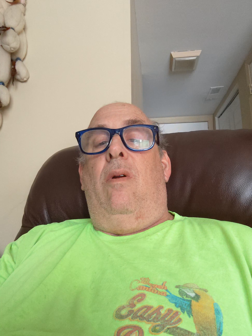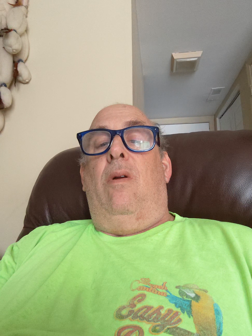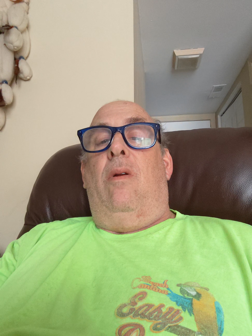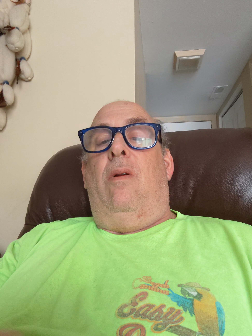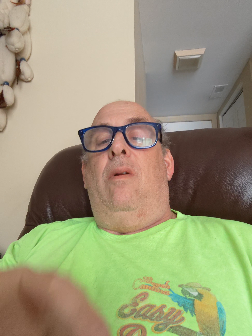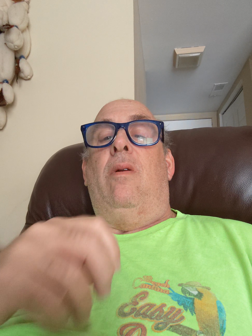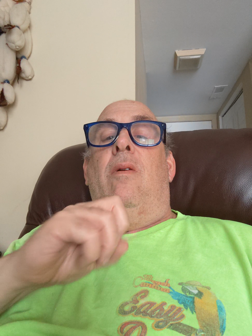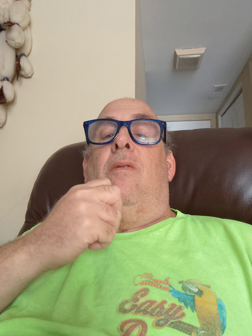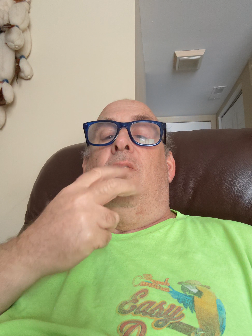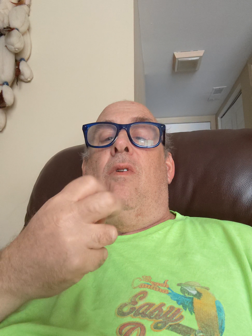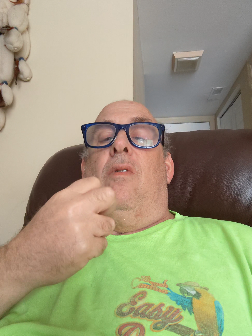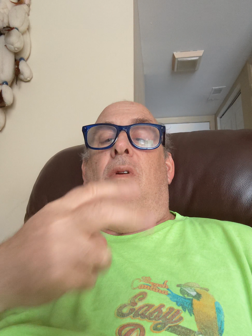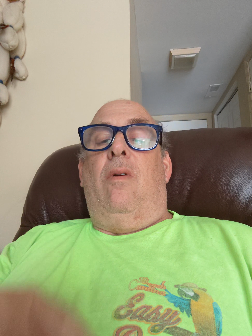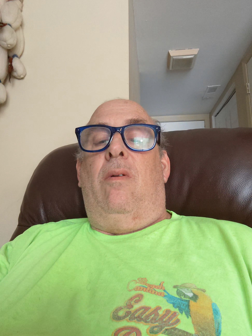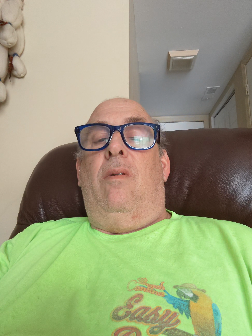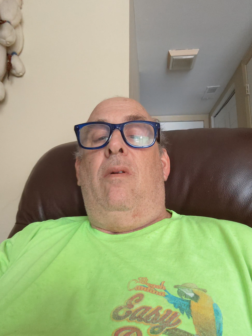frog